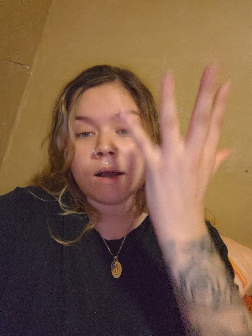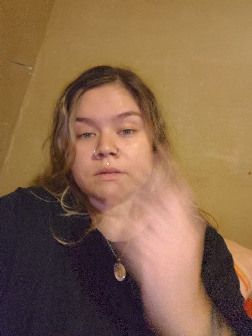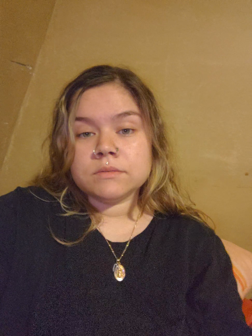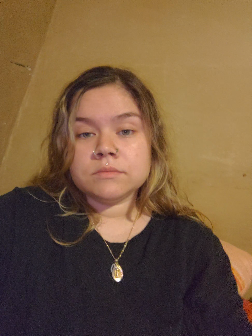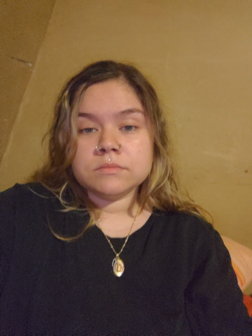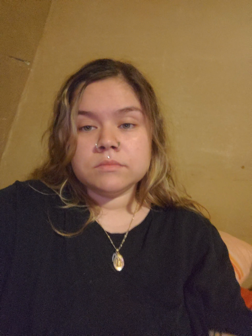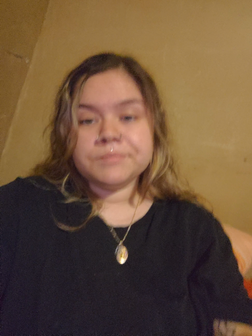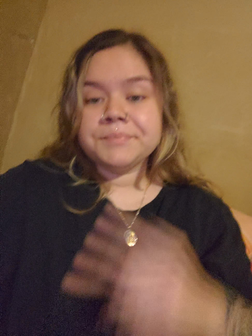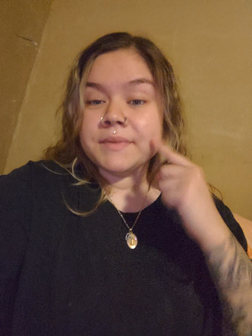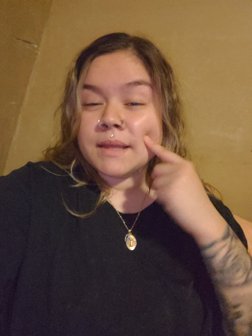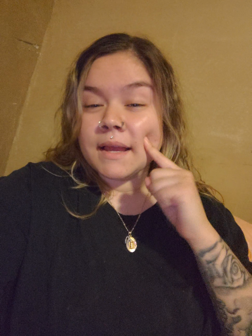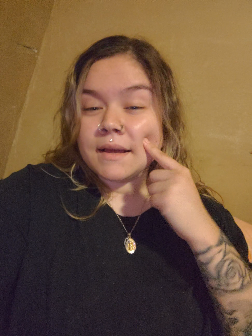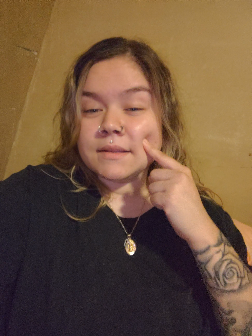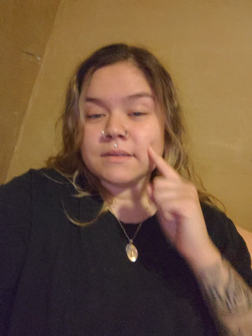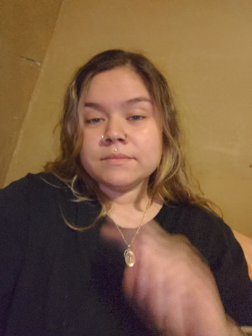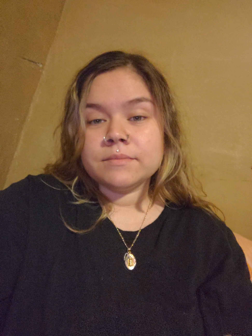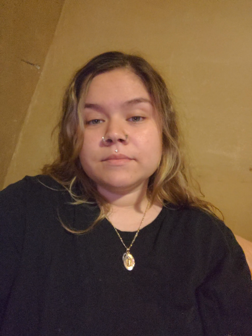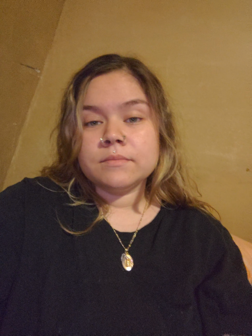candy